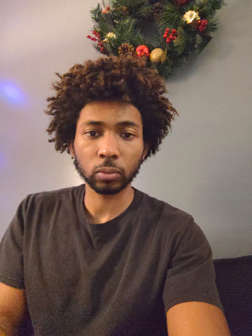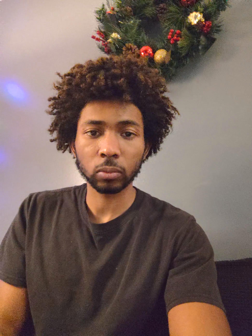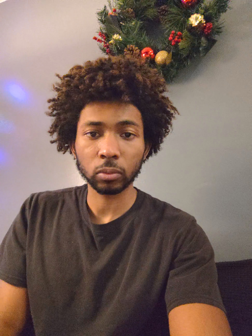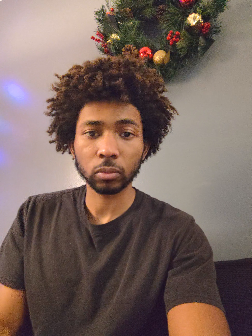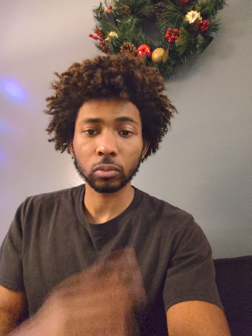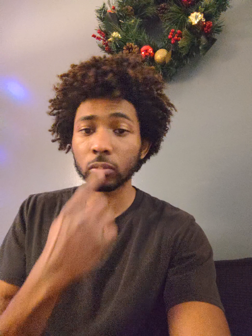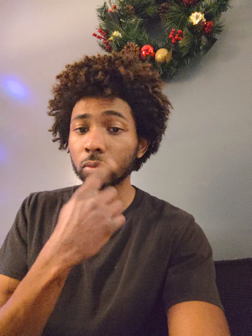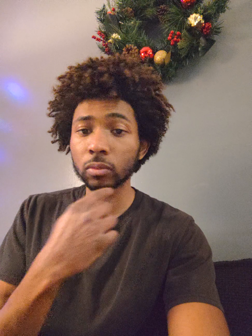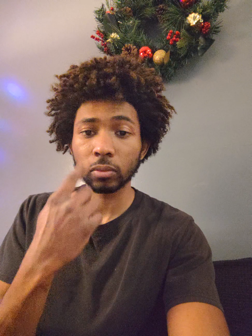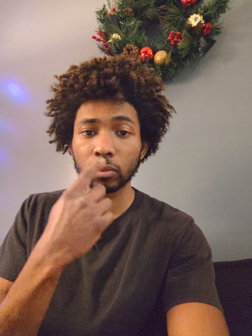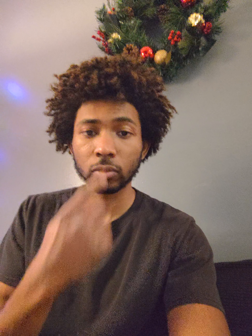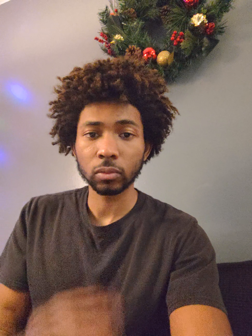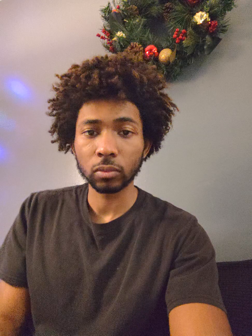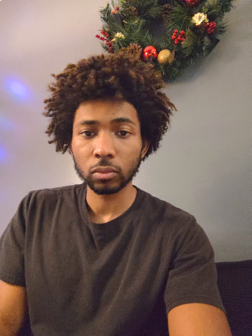lips